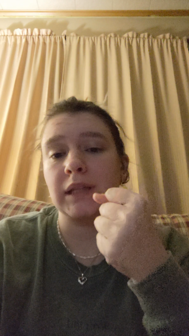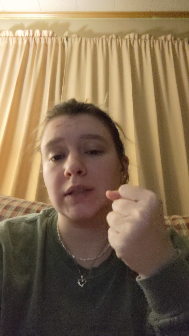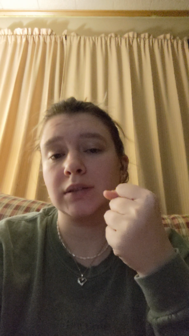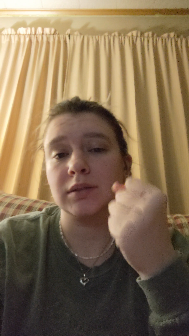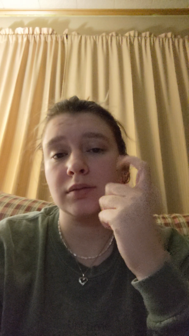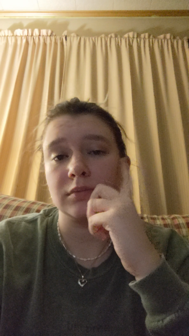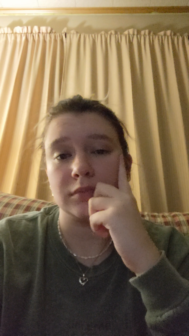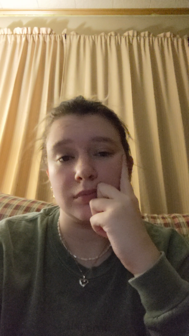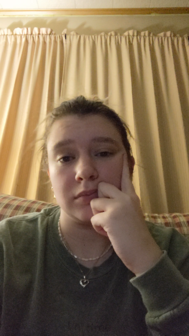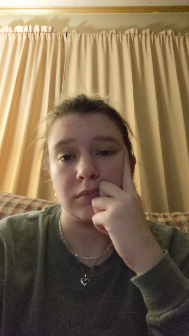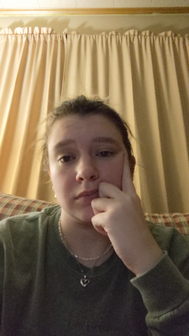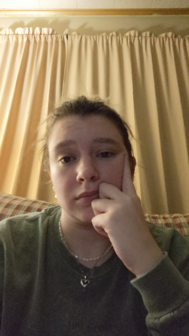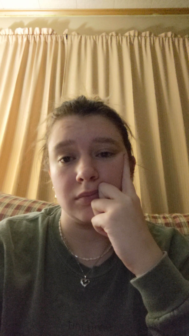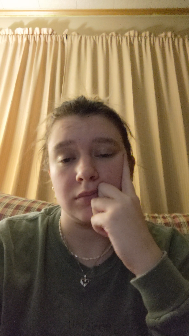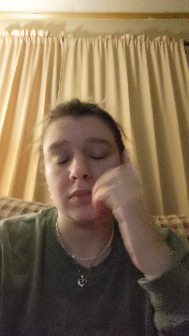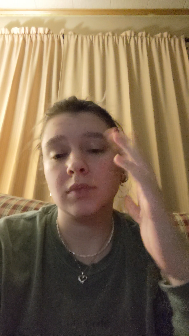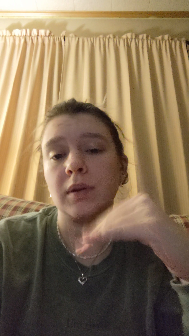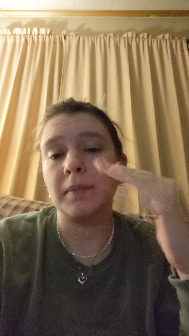build